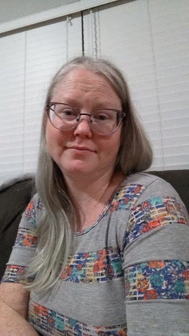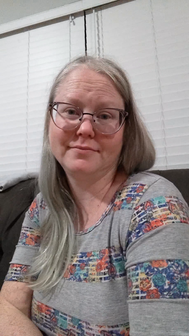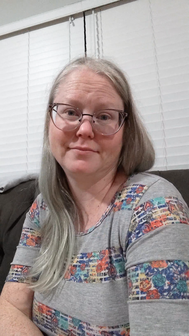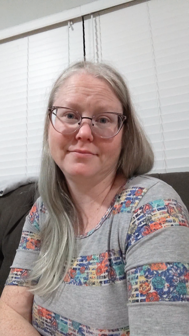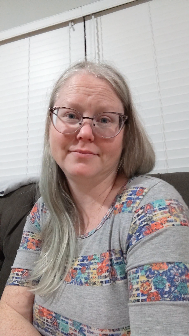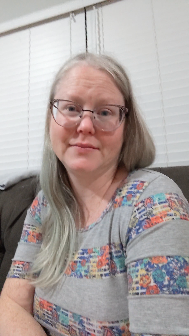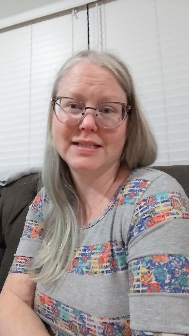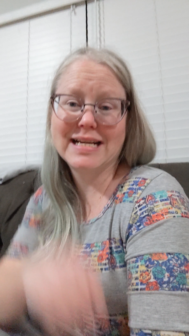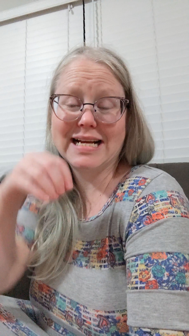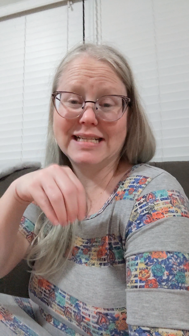inside